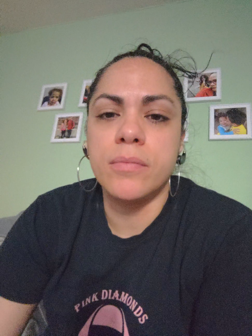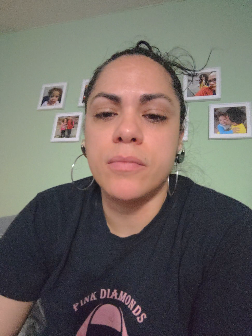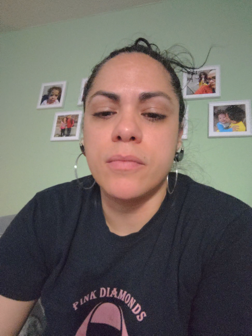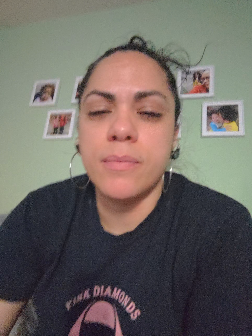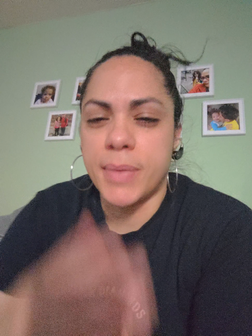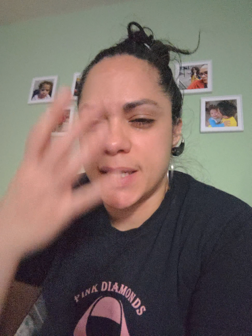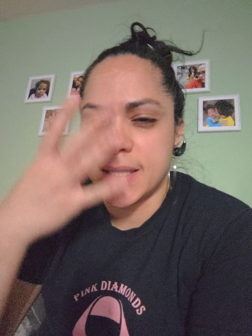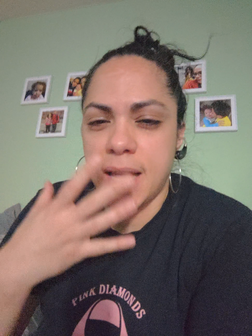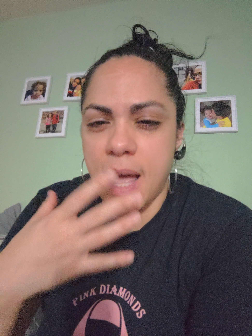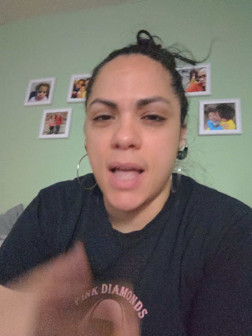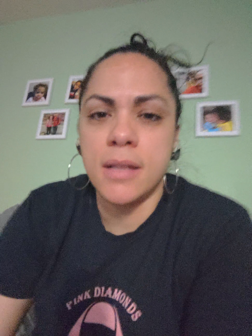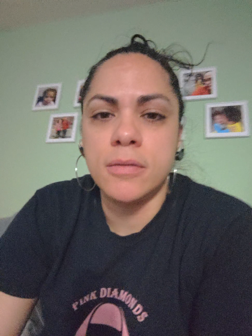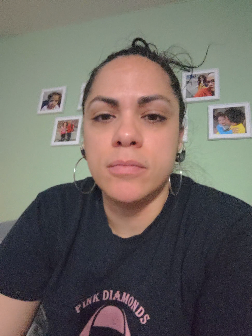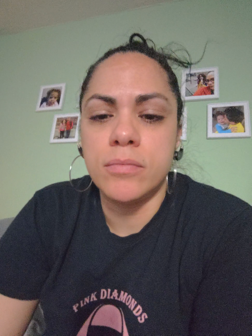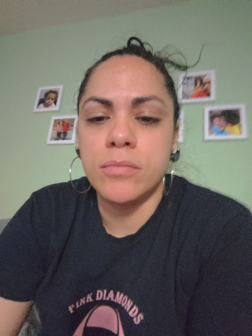sad